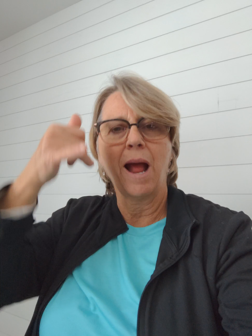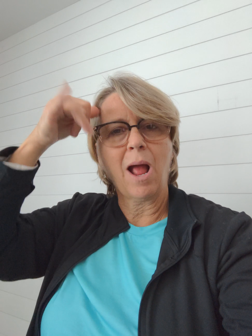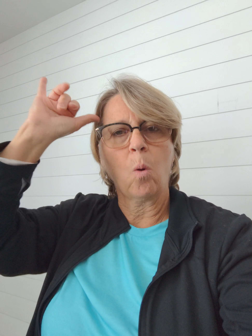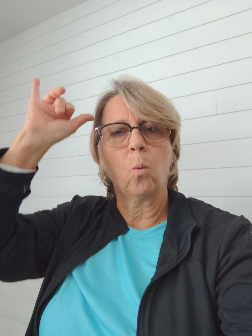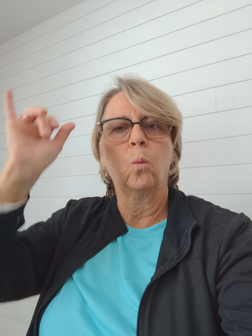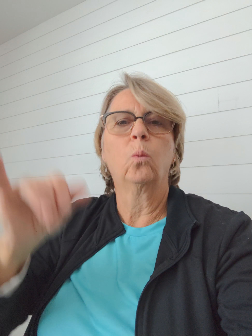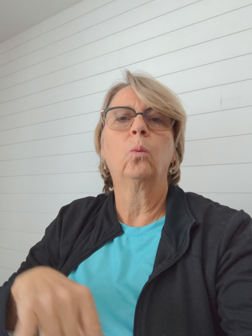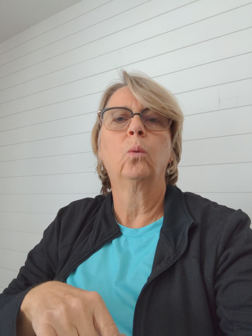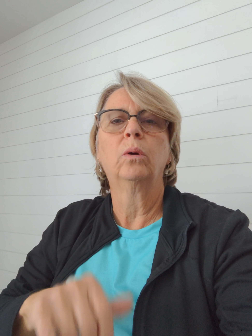cow